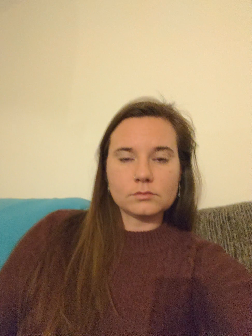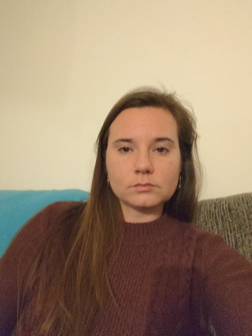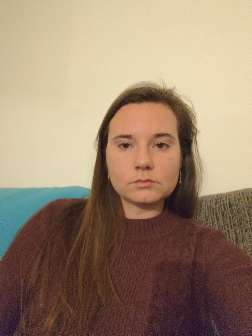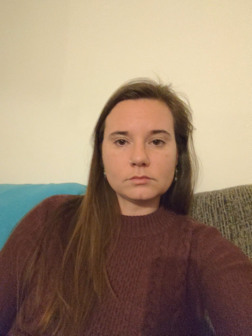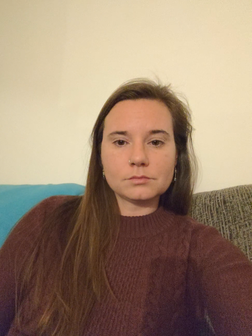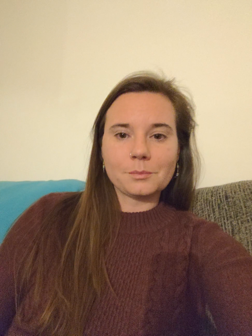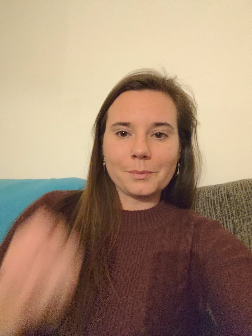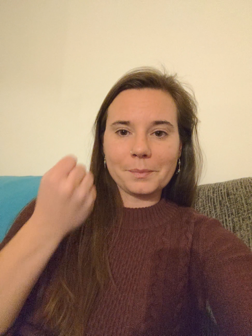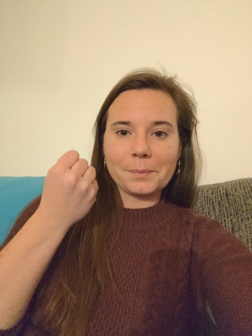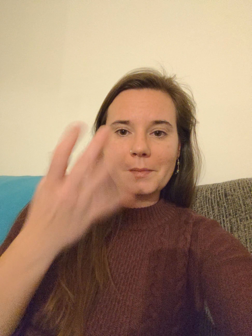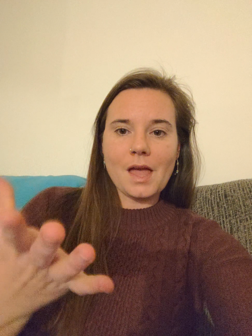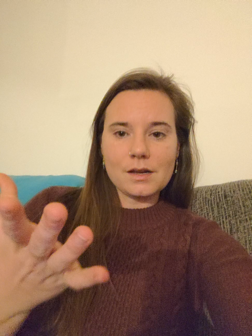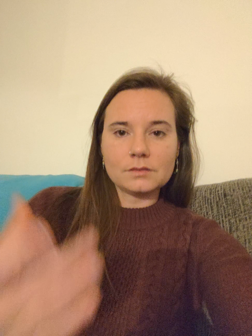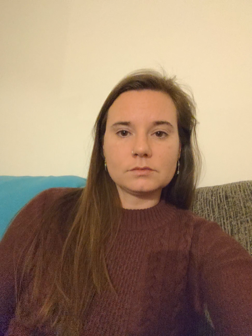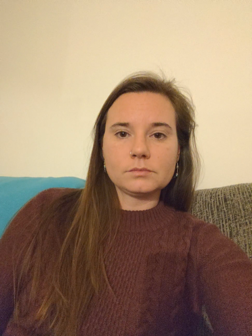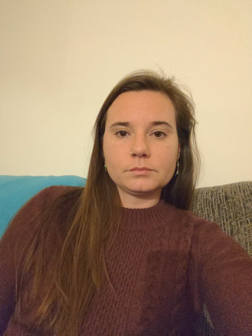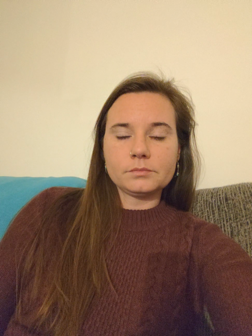many